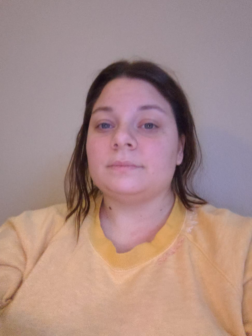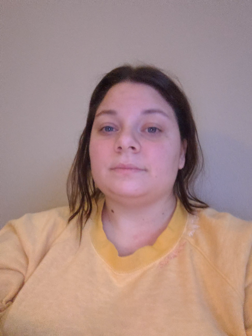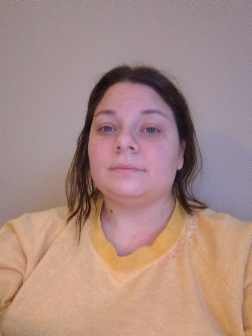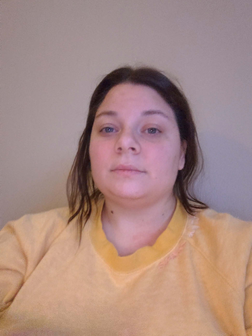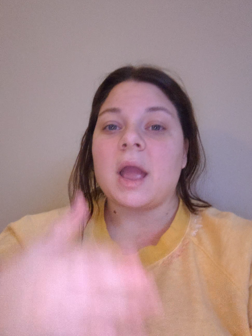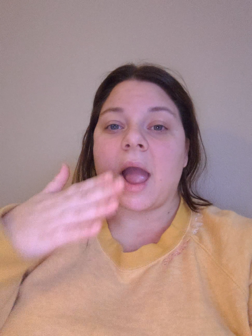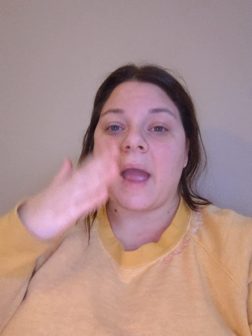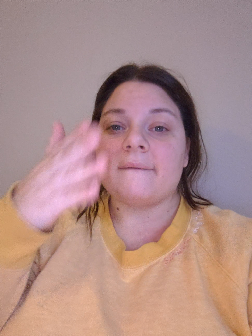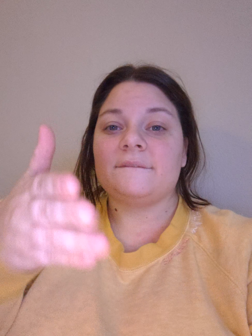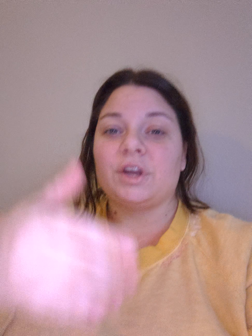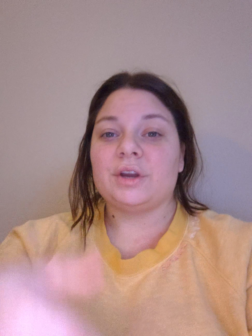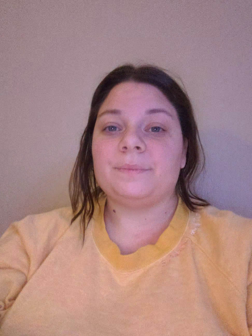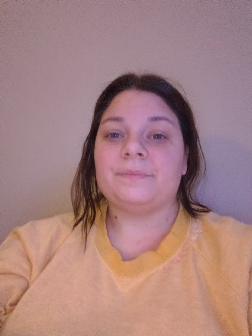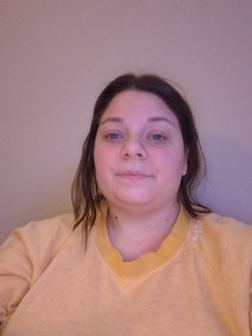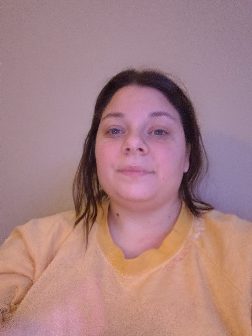after